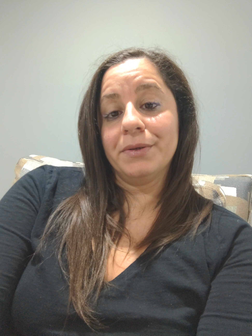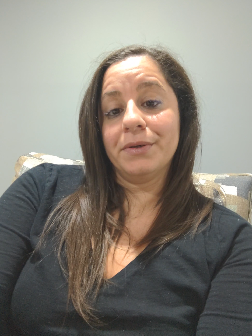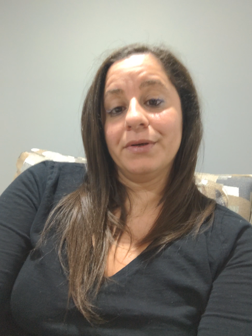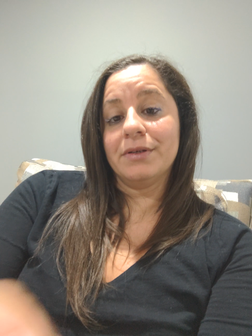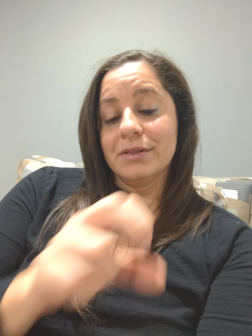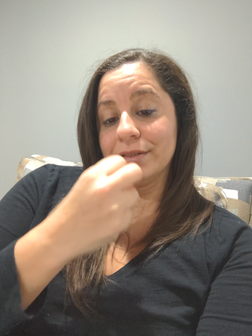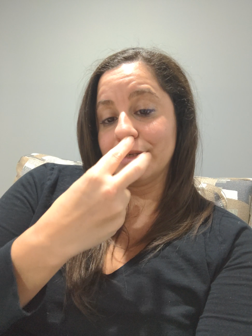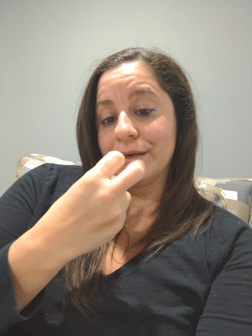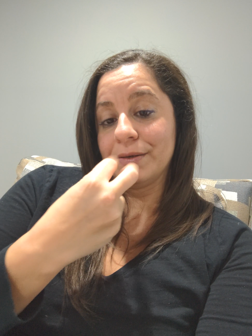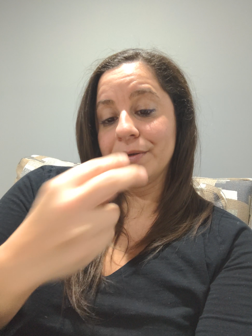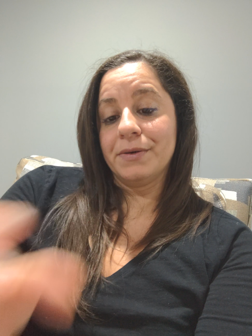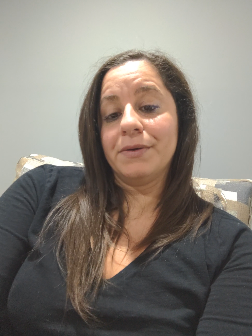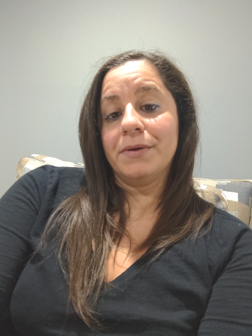snack